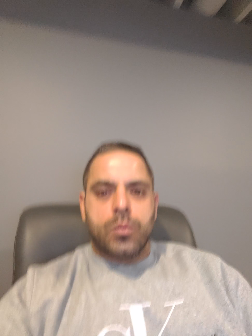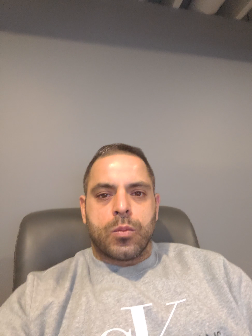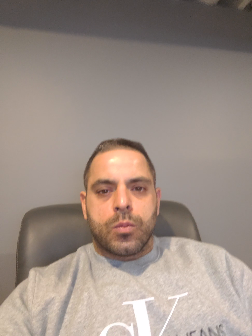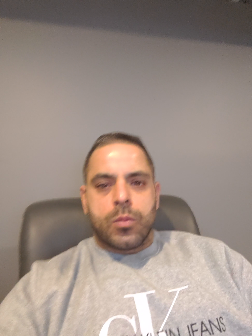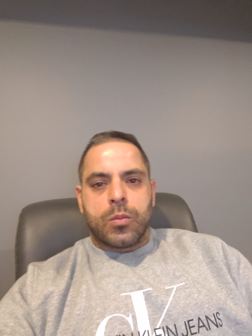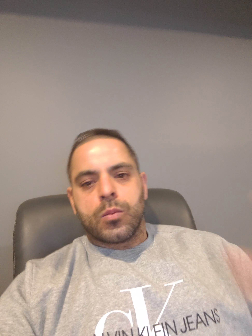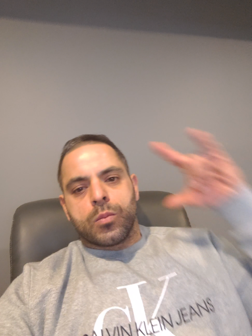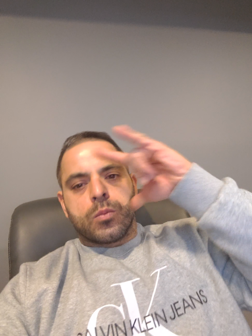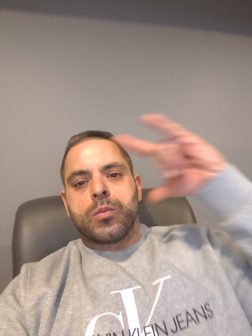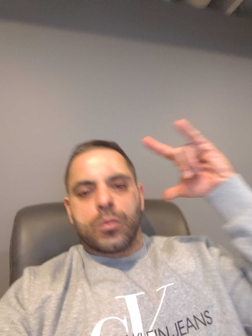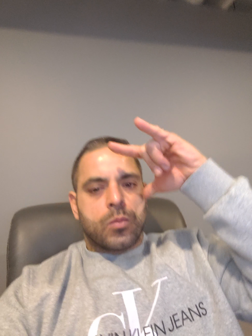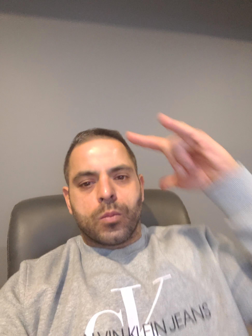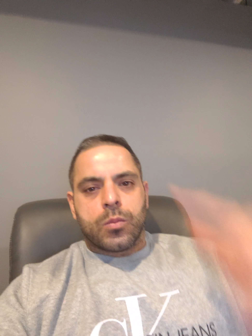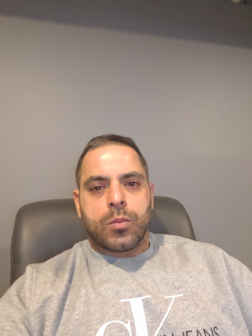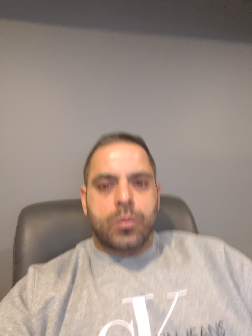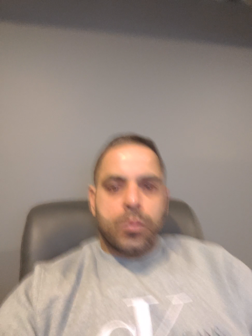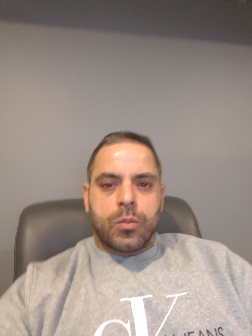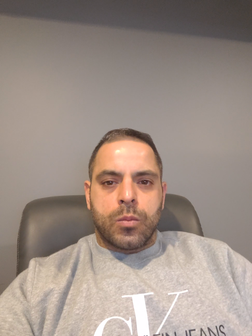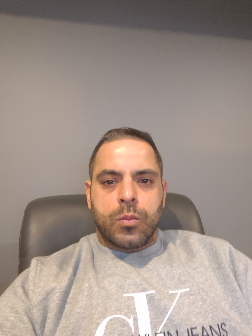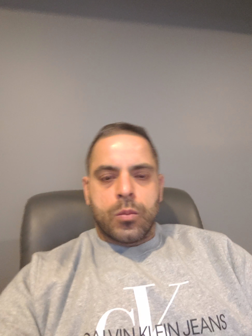airplane